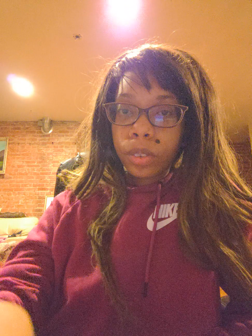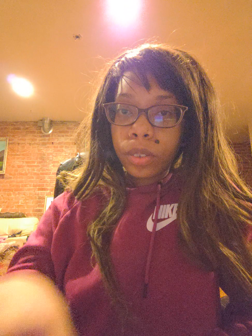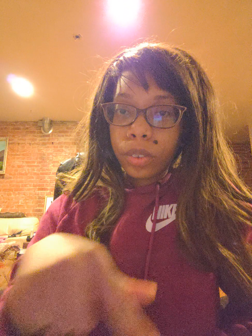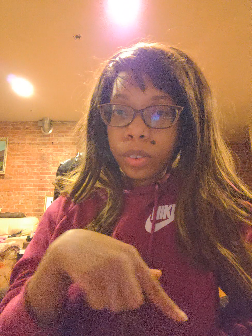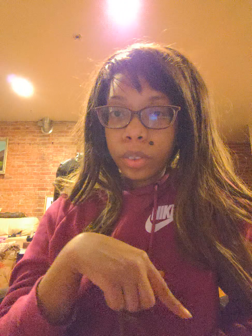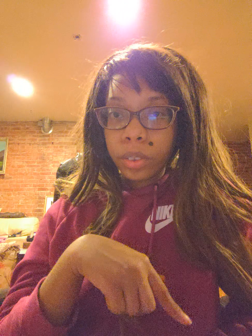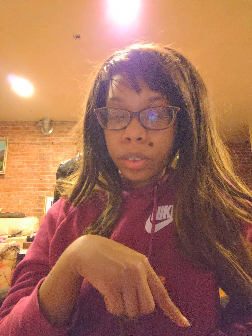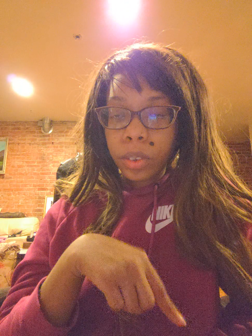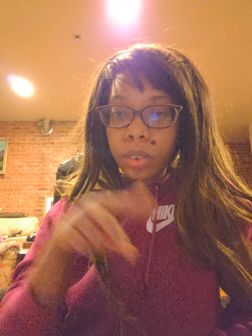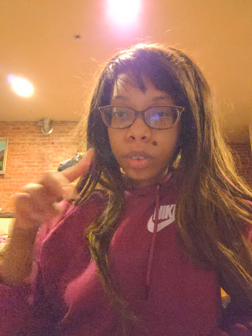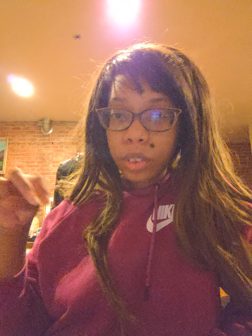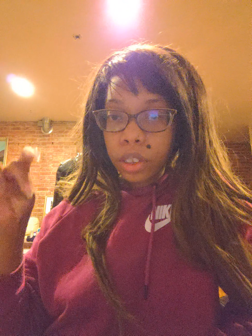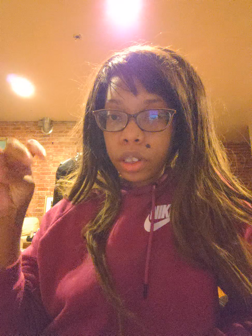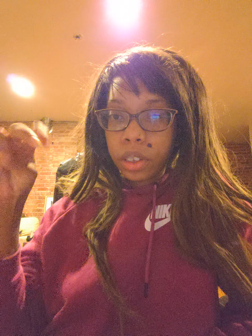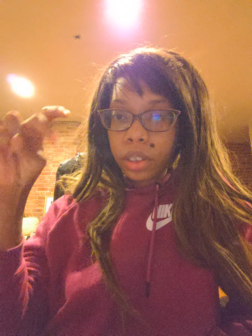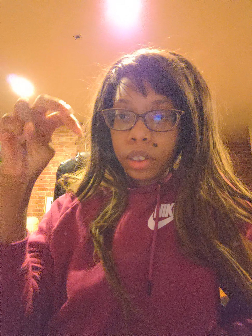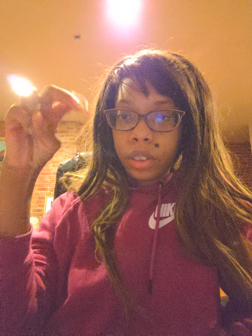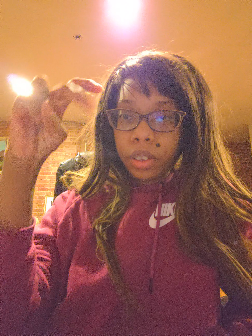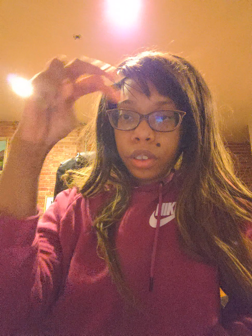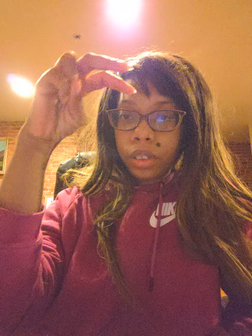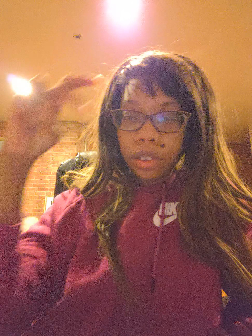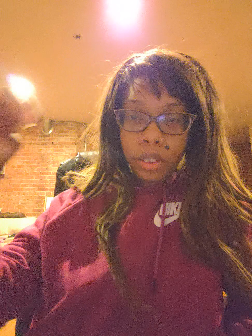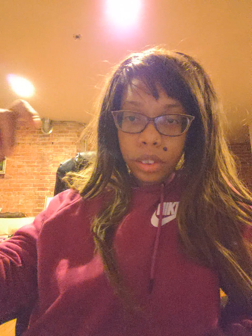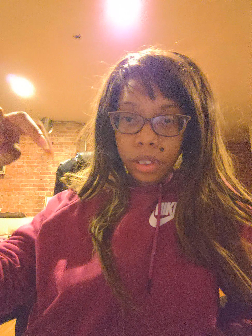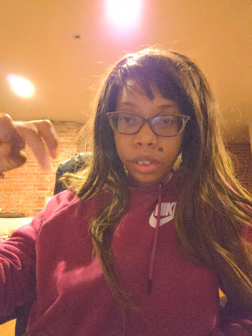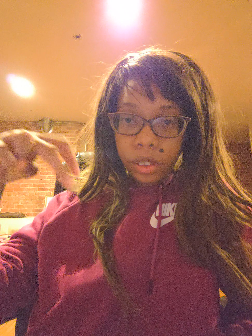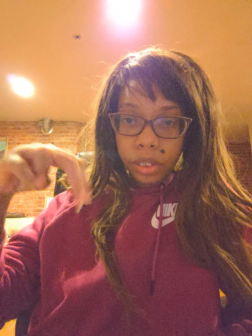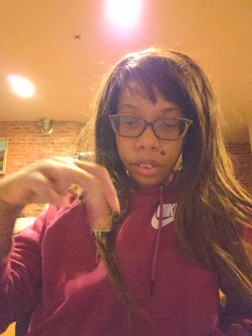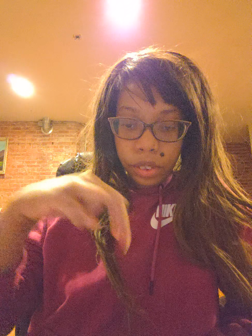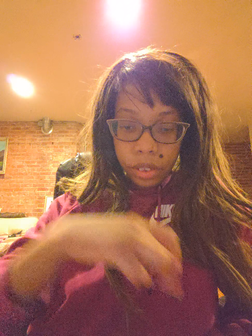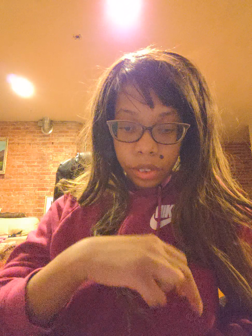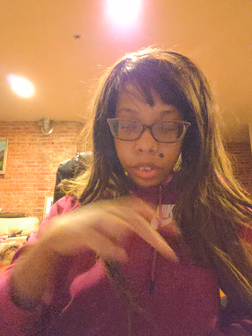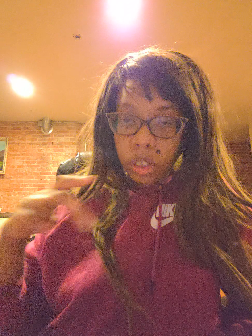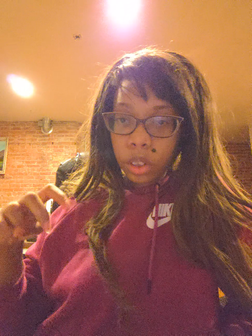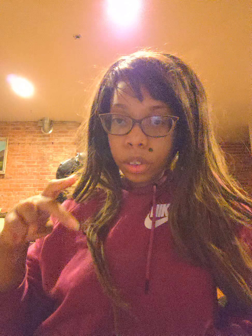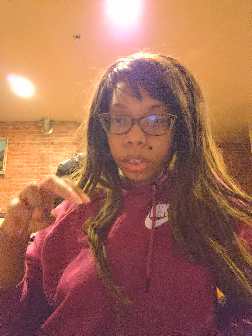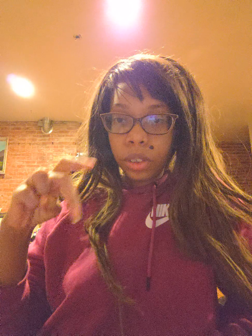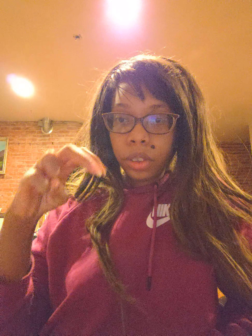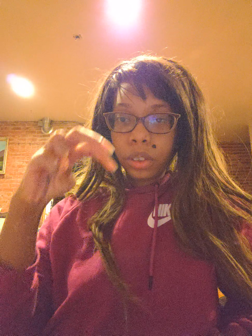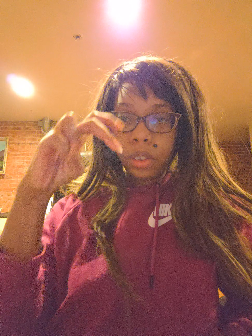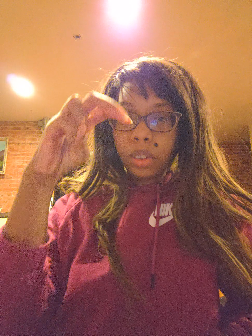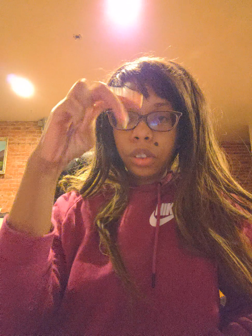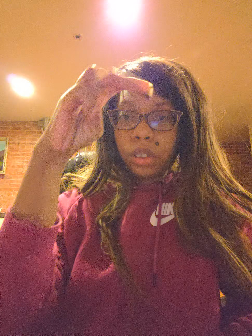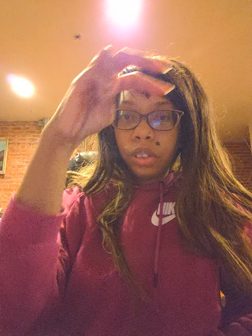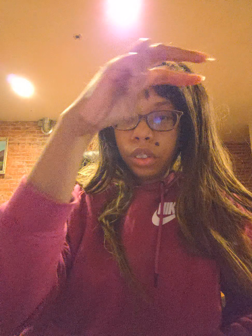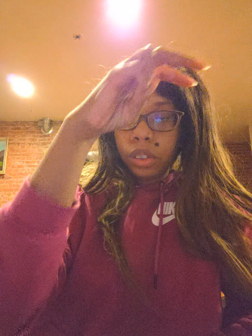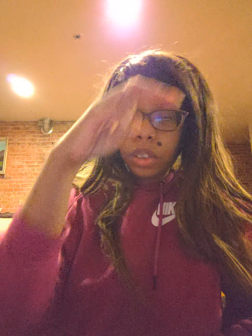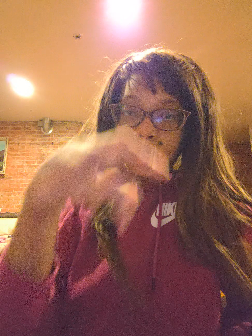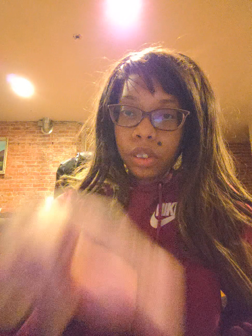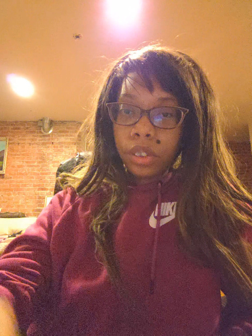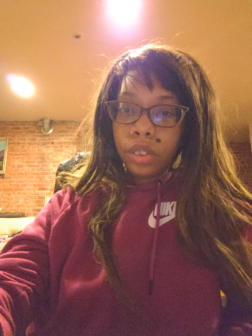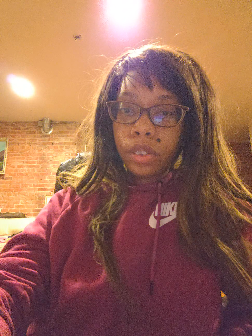stairs